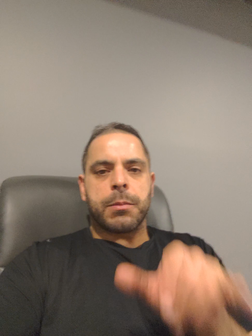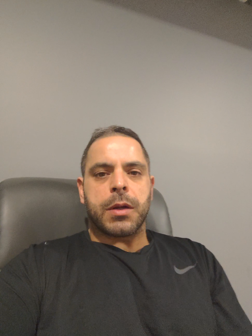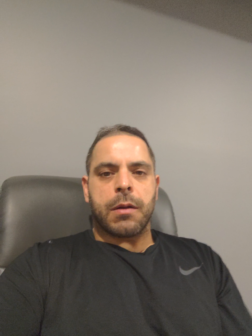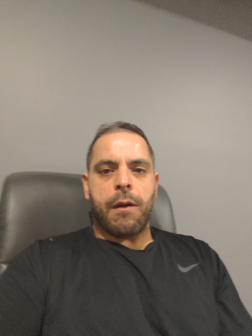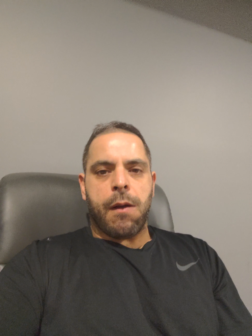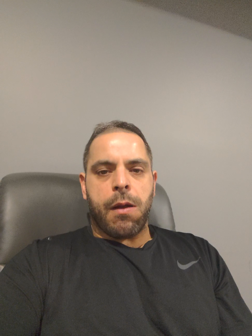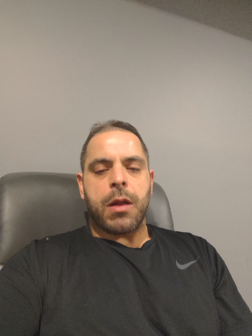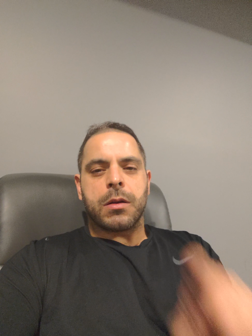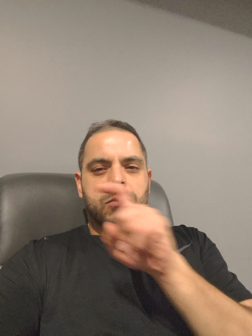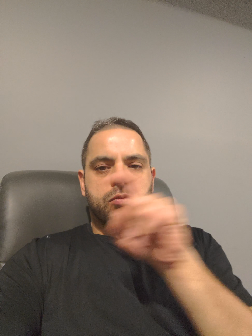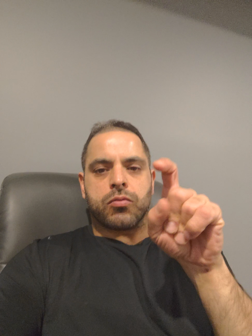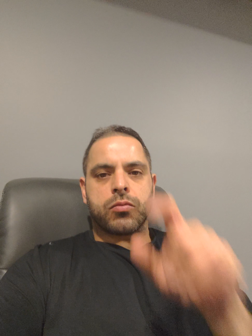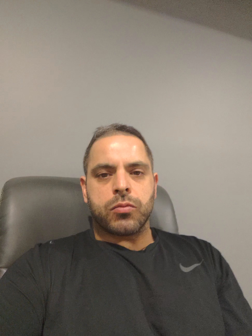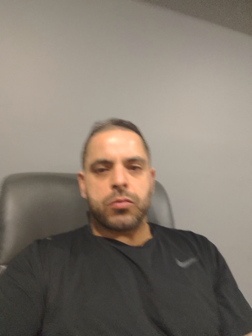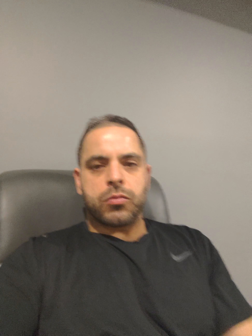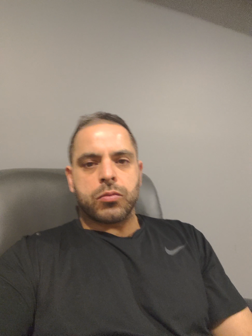closet